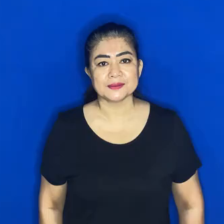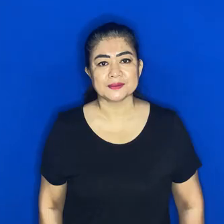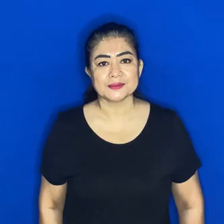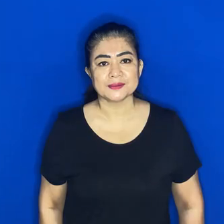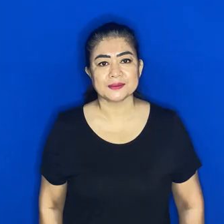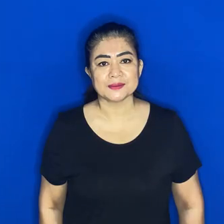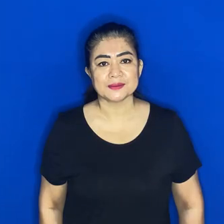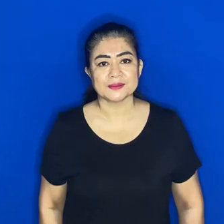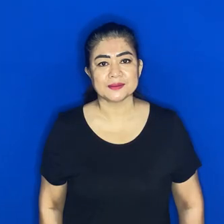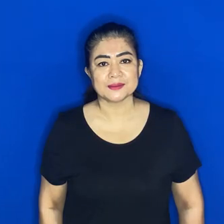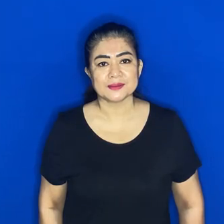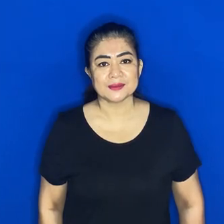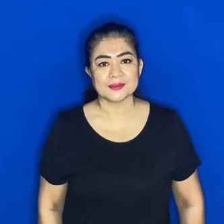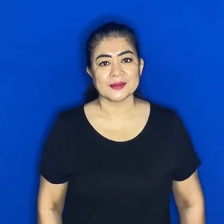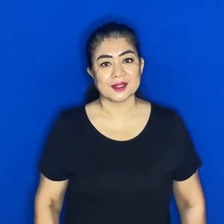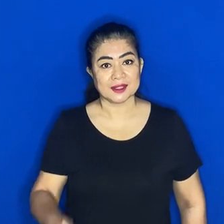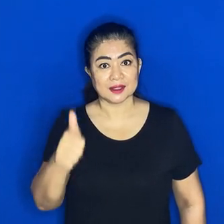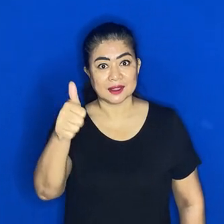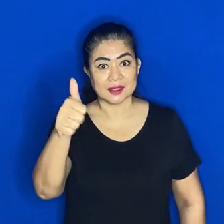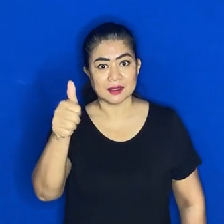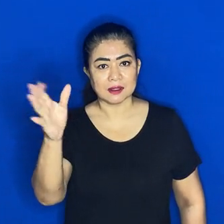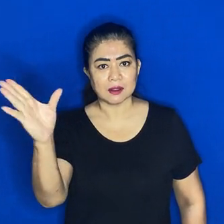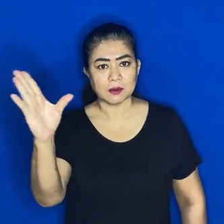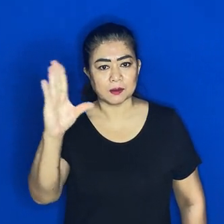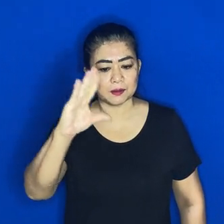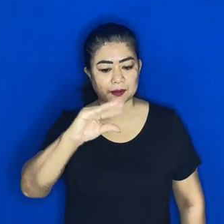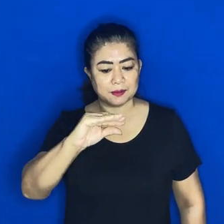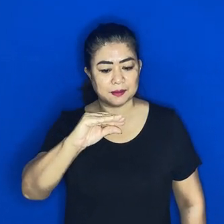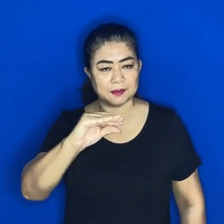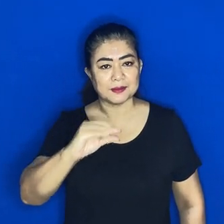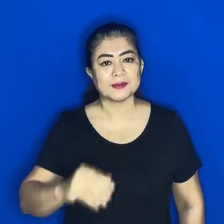good evening